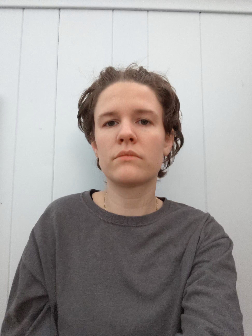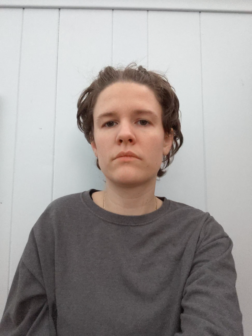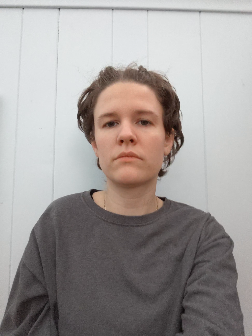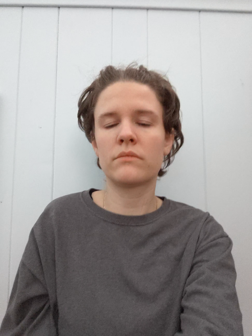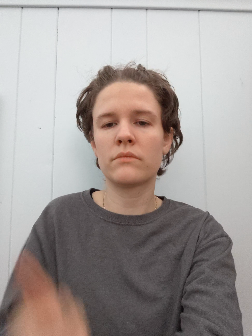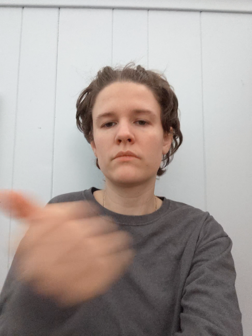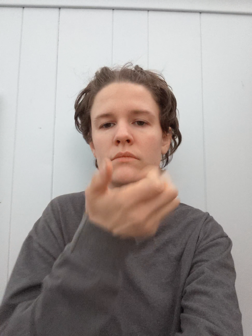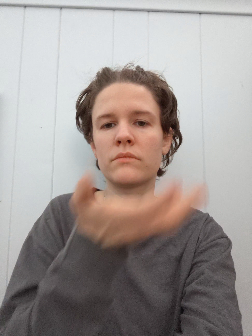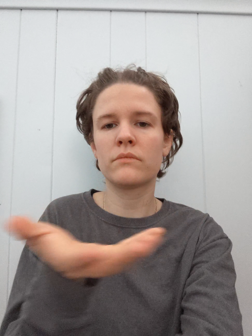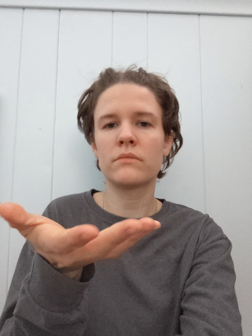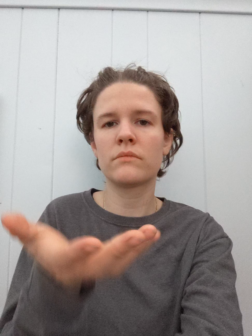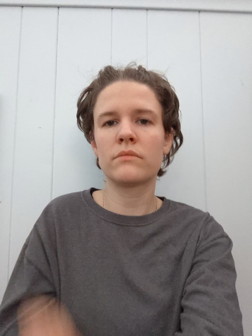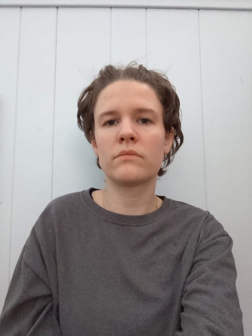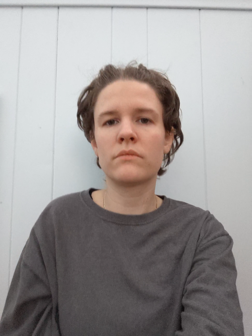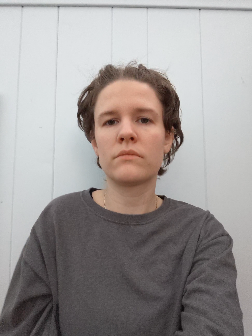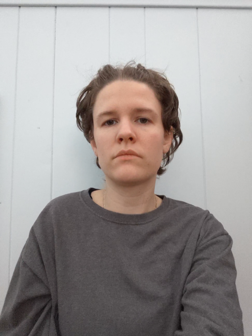every